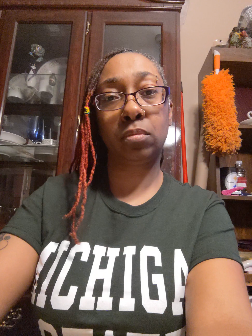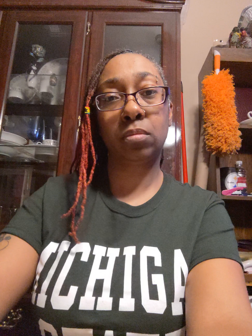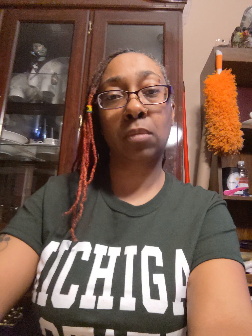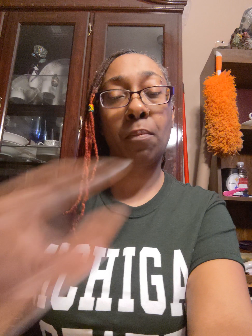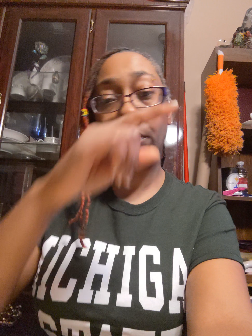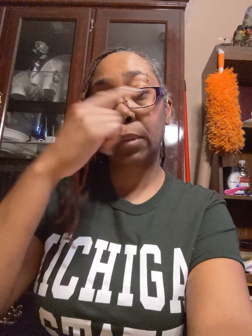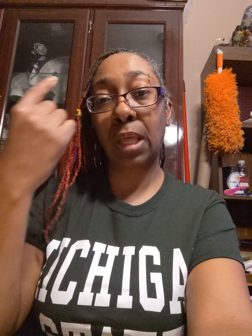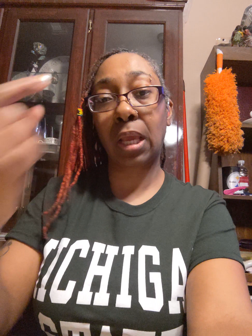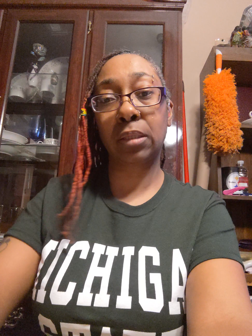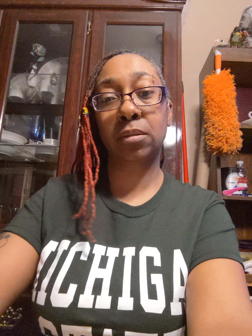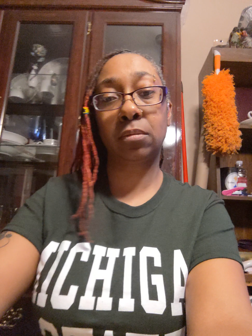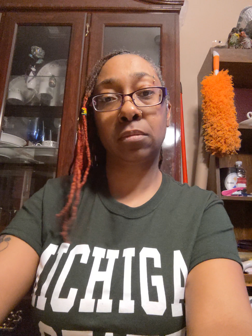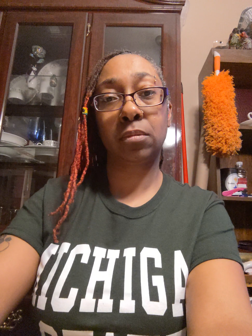black